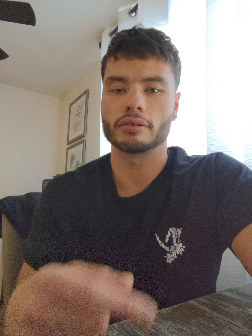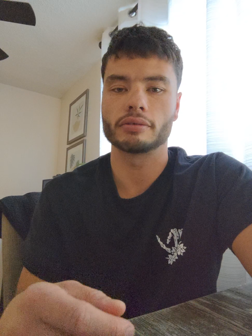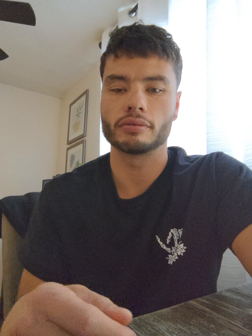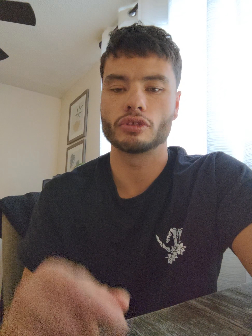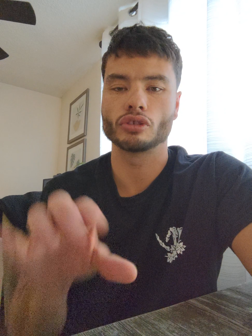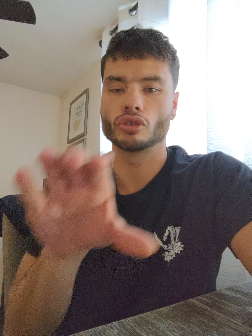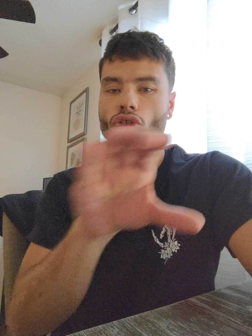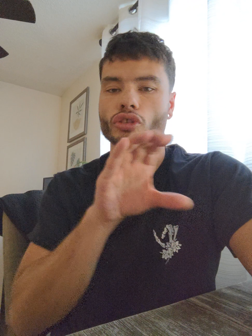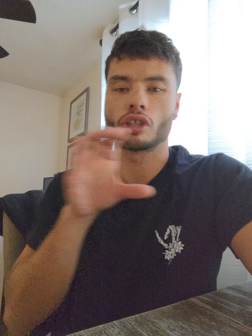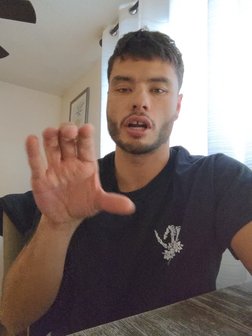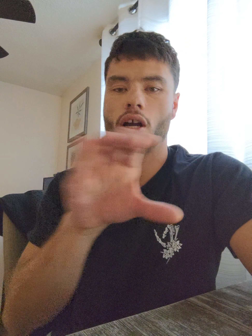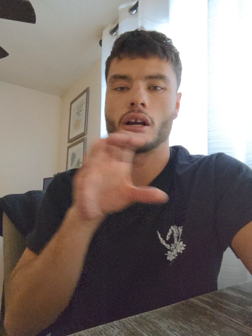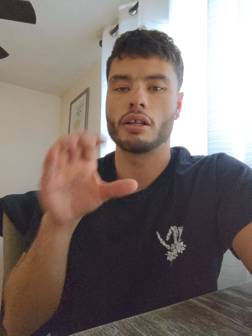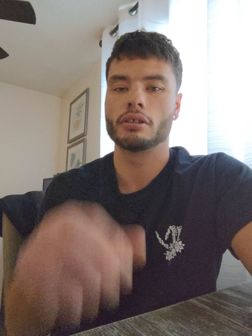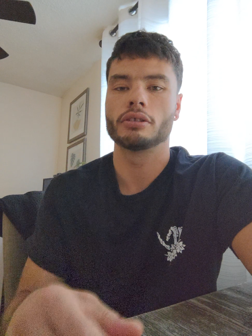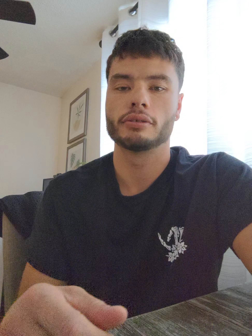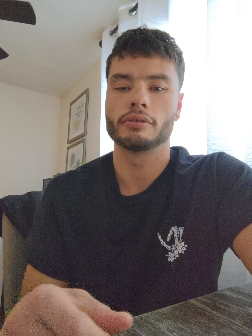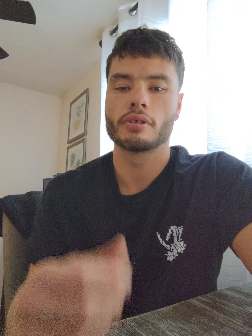chocolate